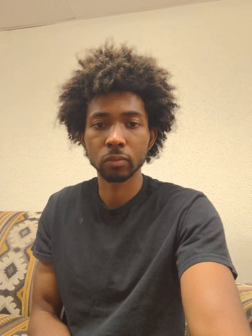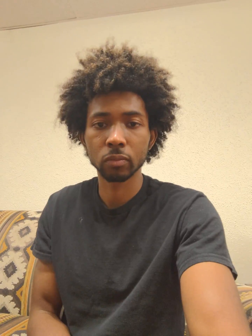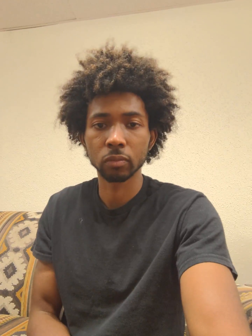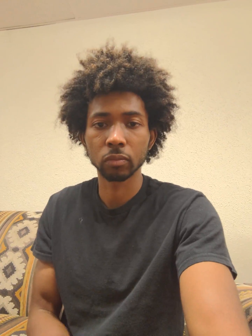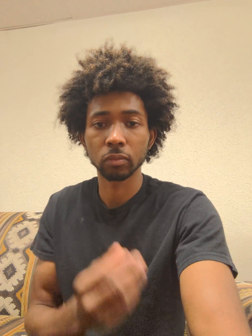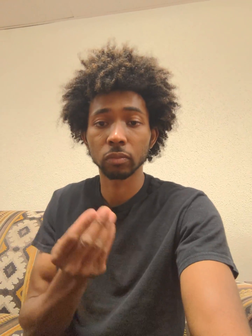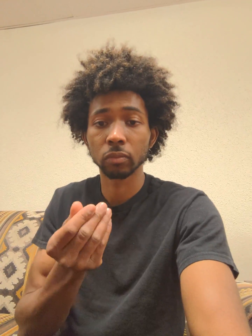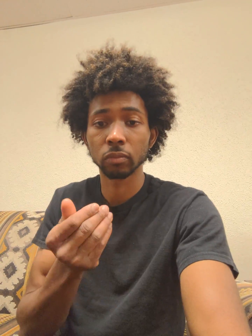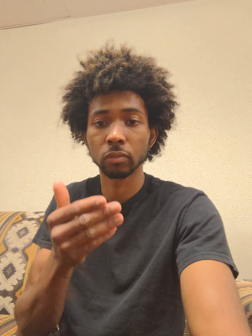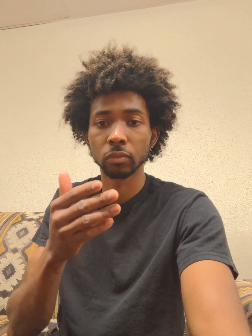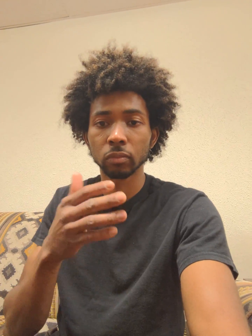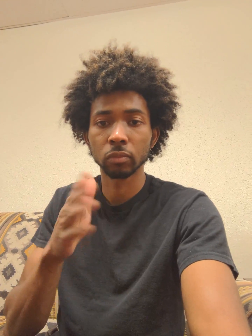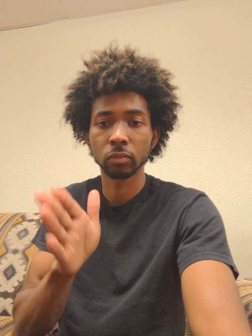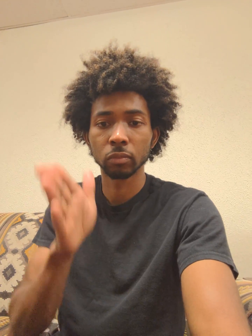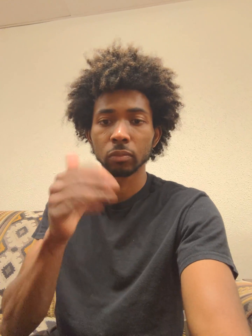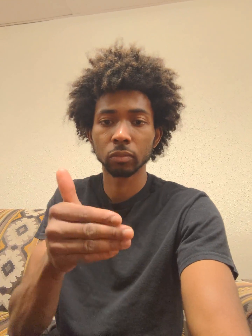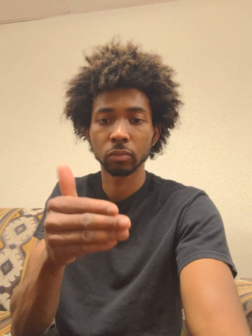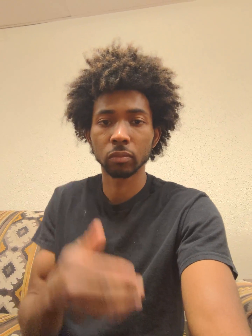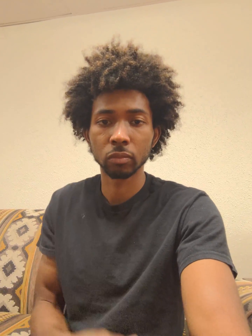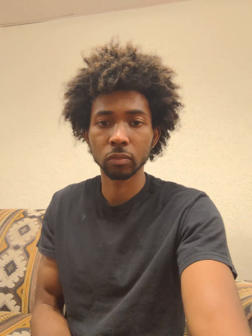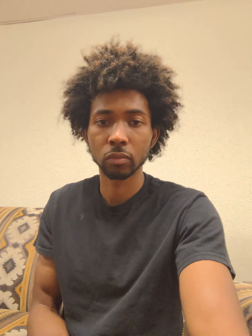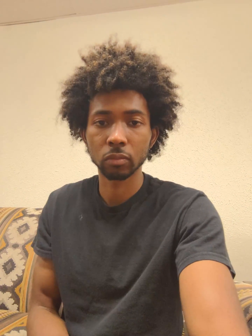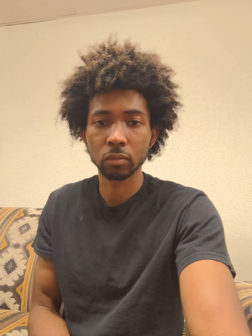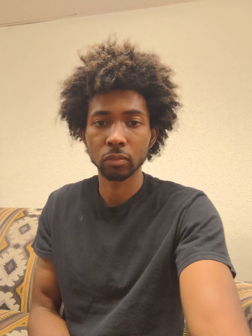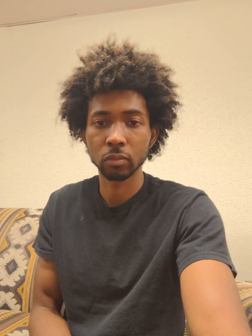sandbox